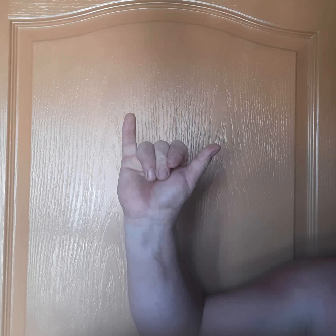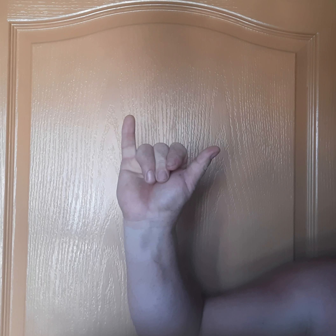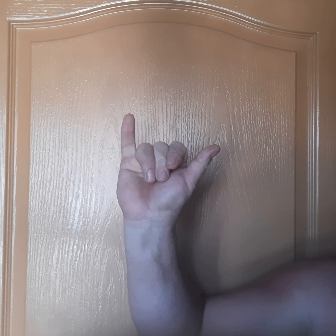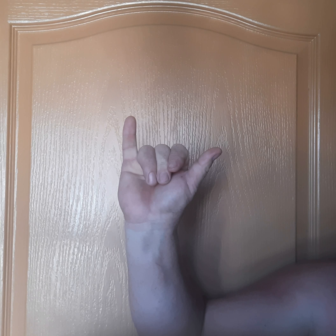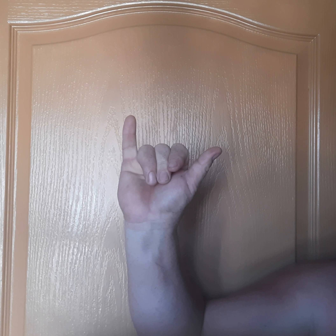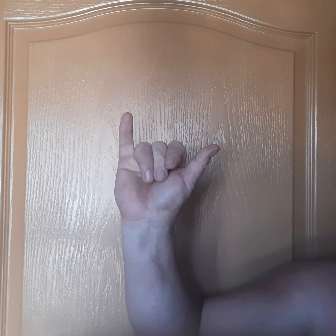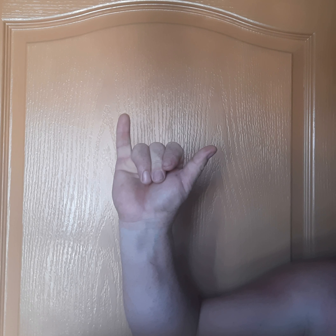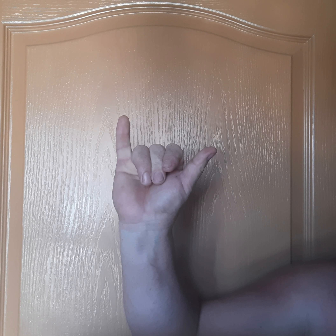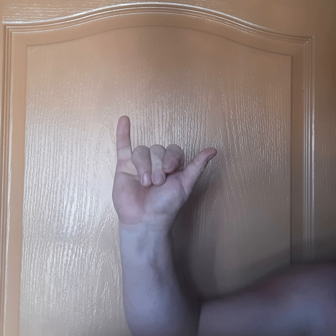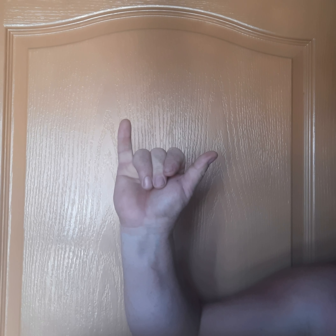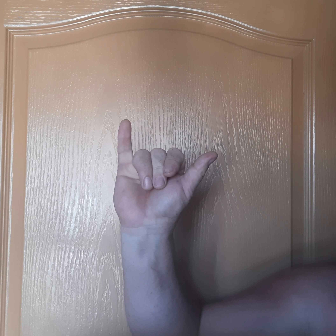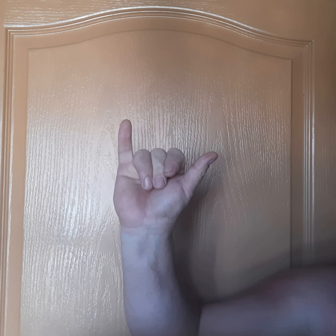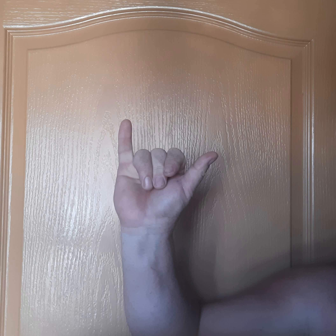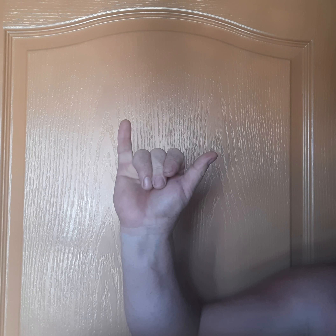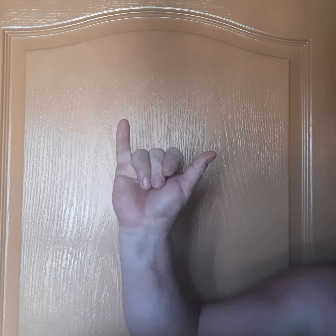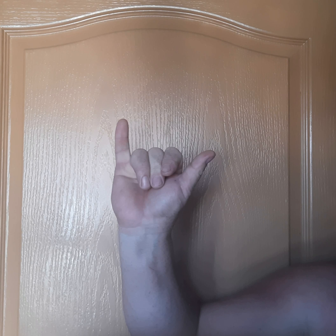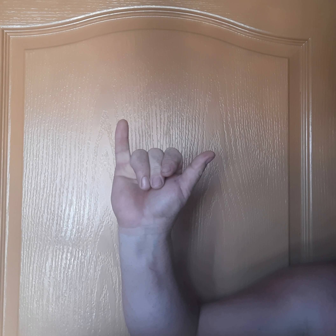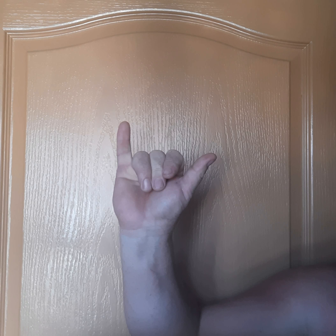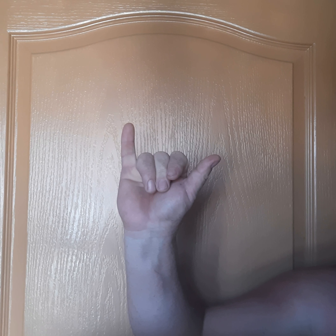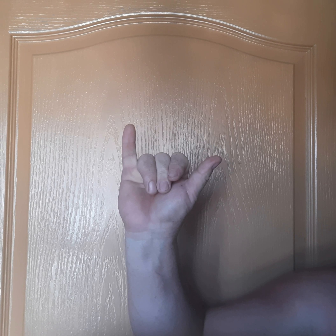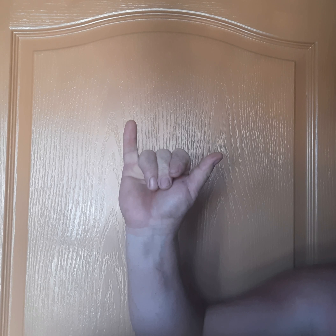У